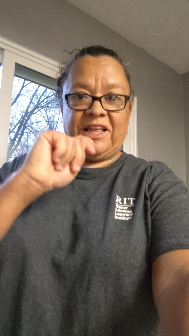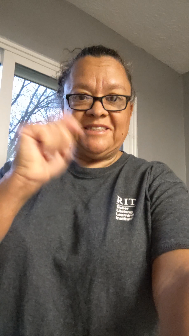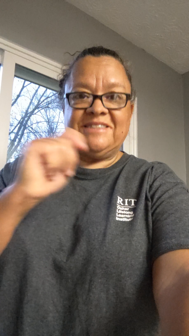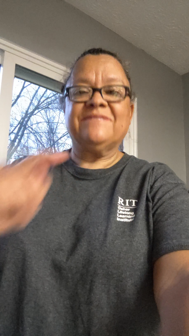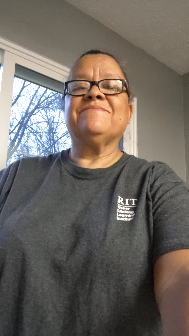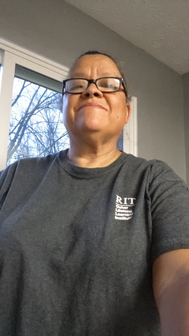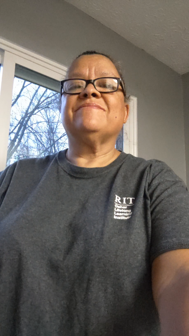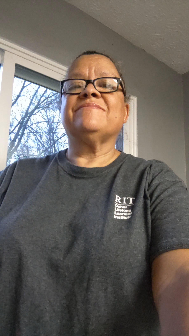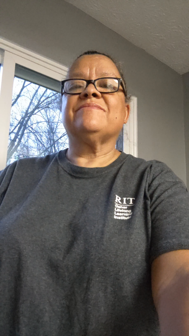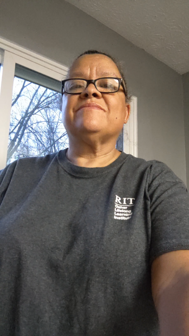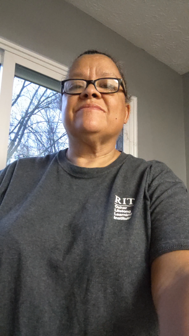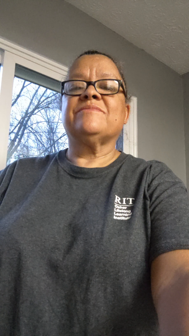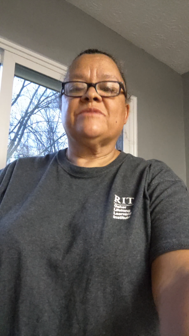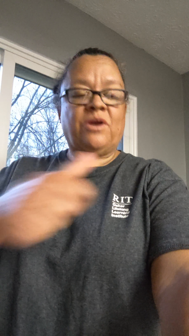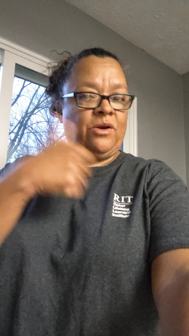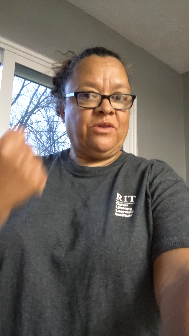other